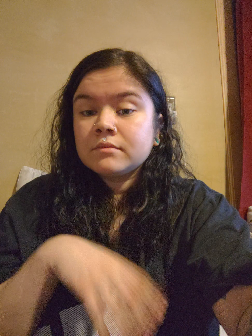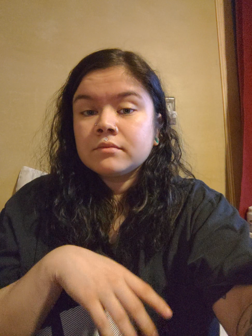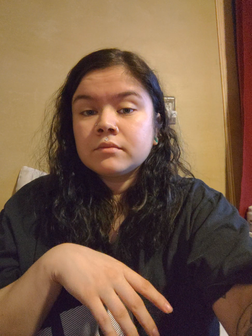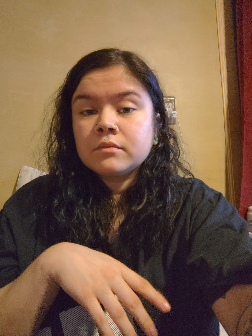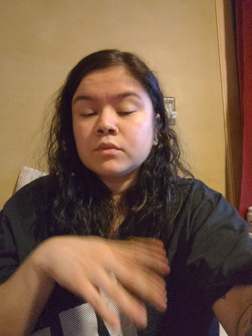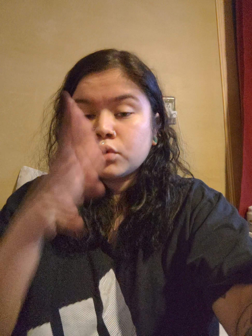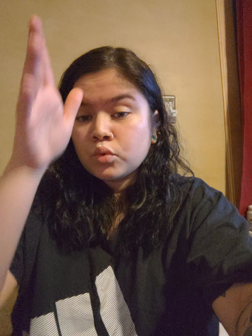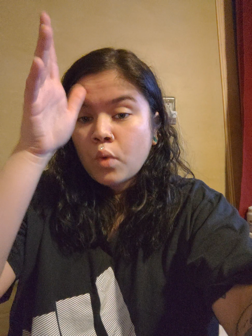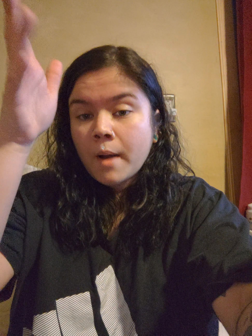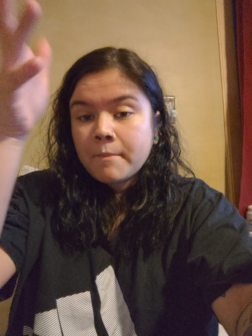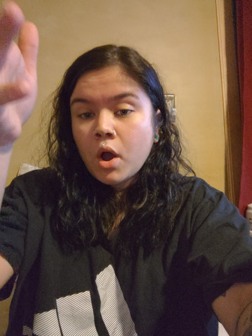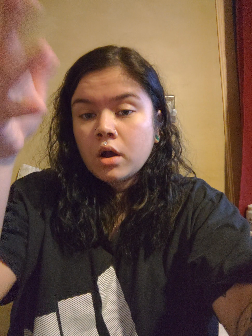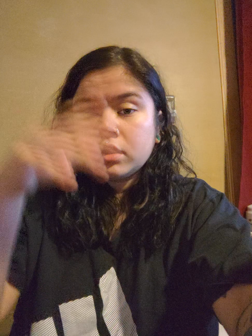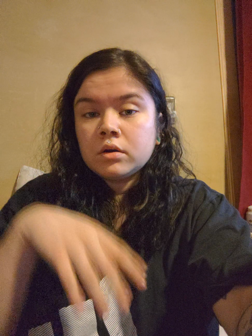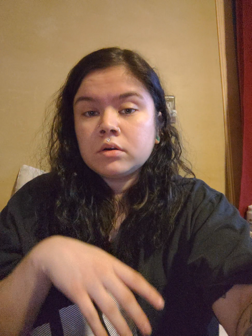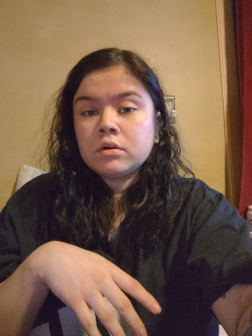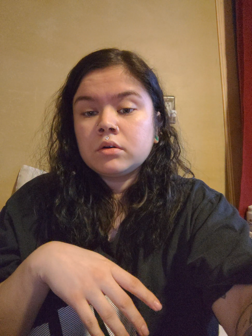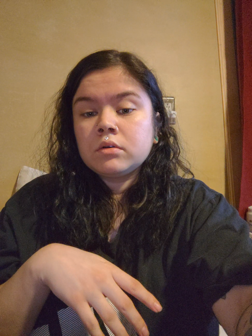grandpa